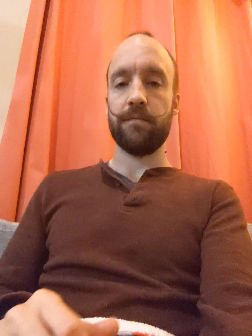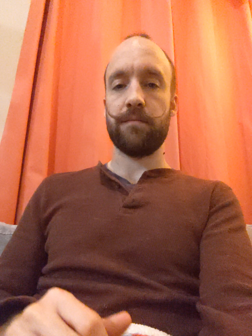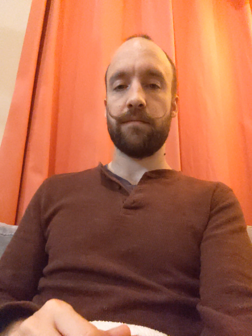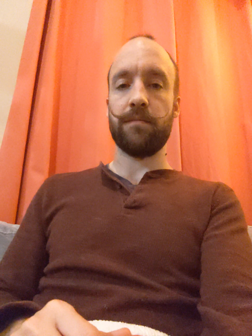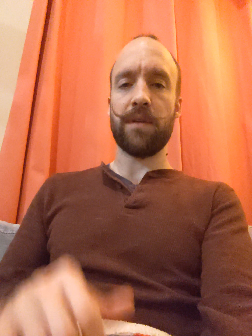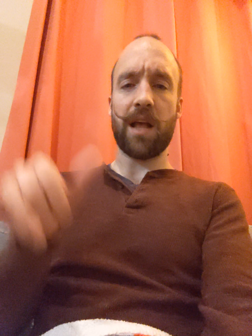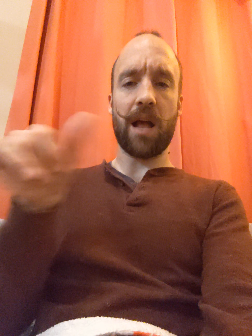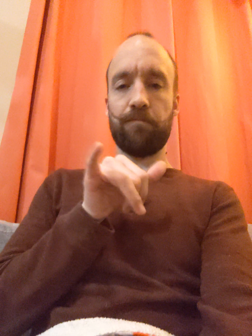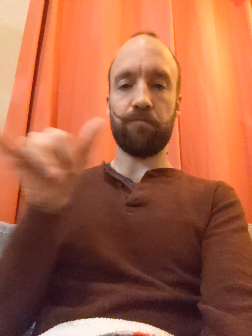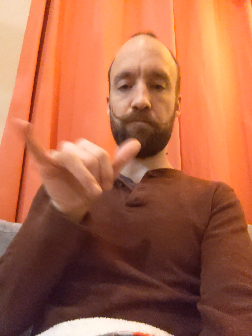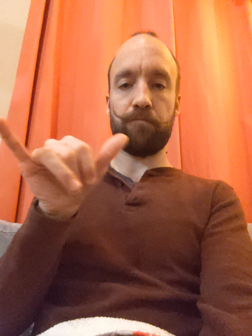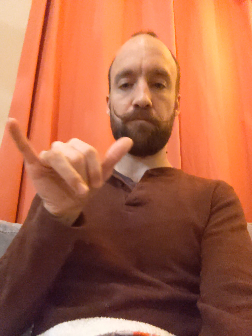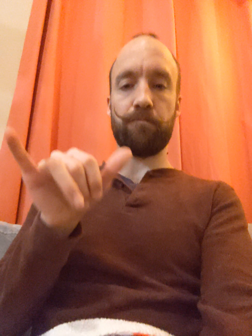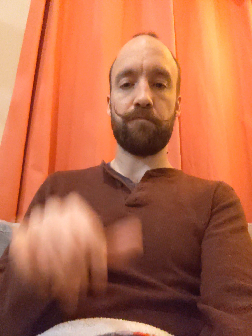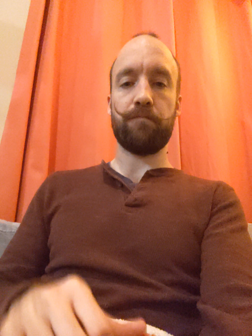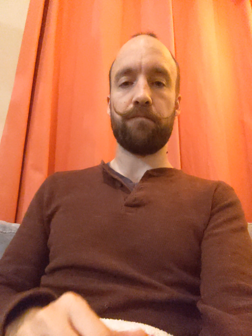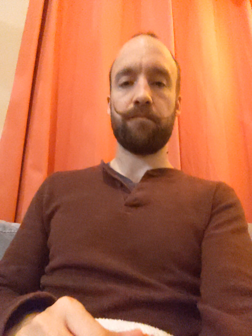same